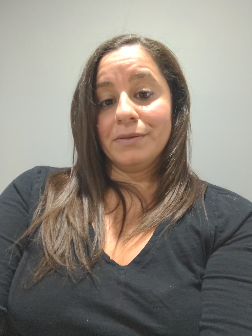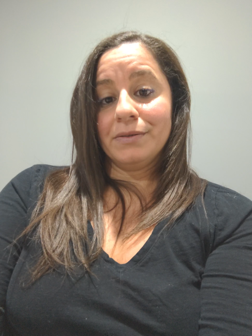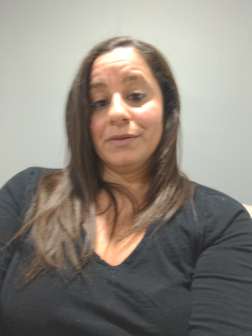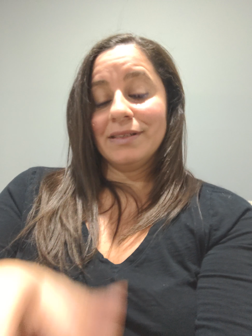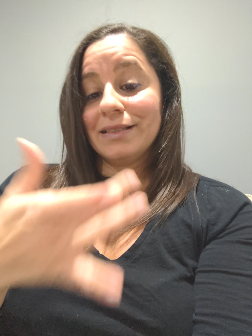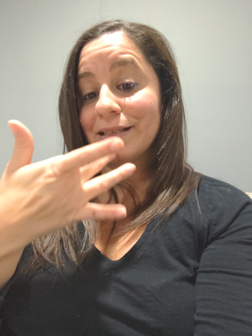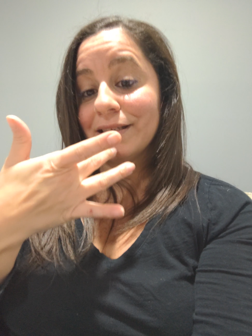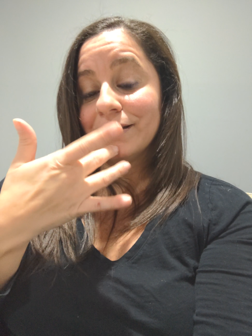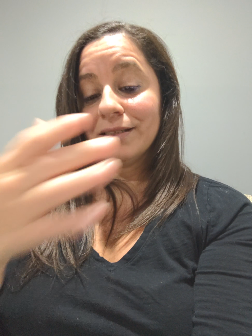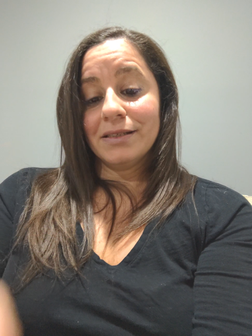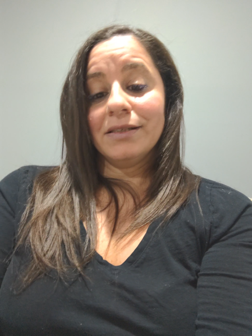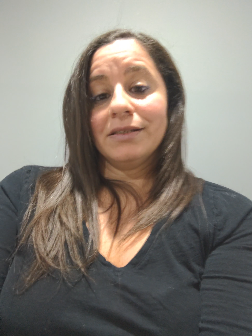taste